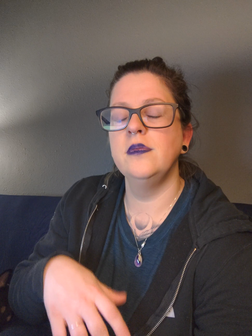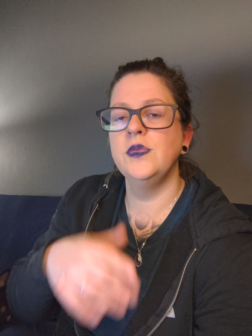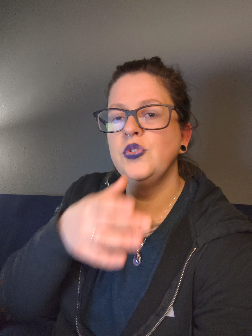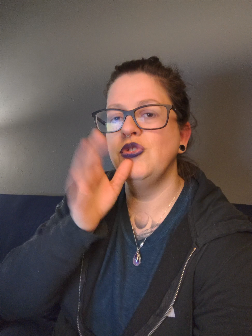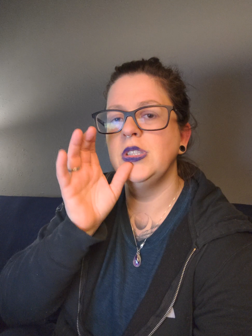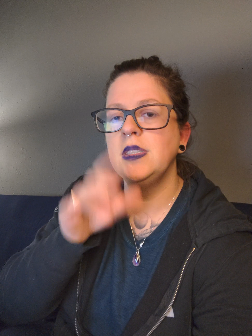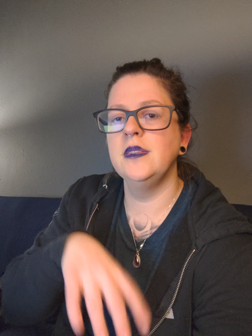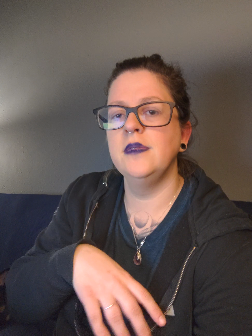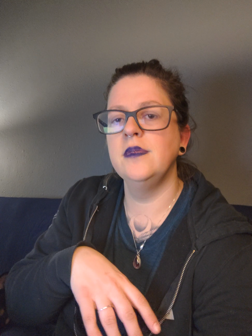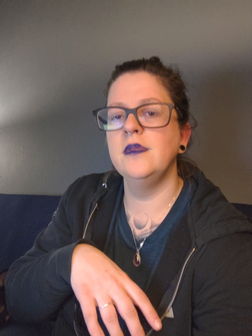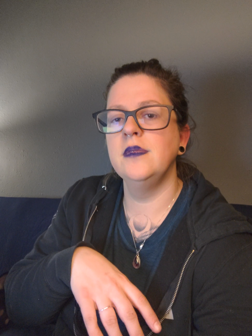drink